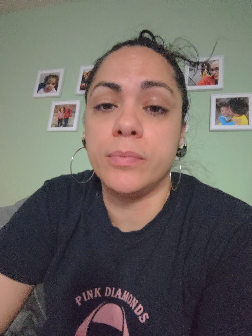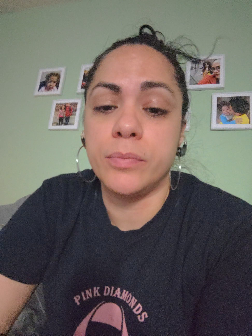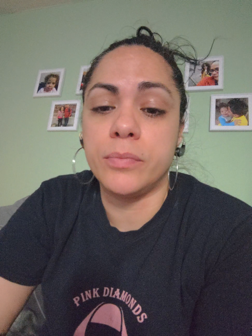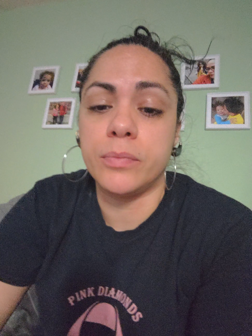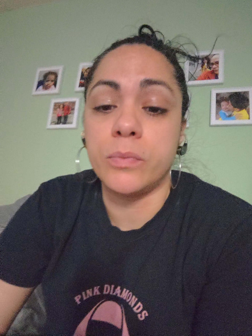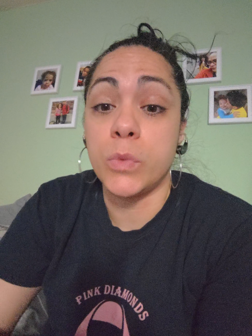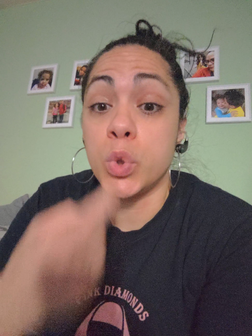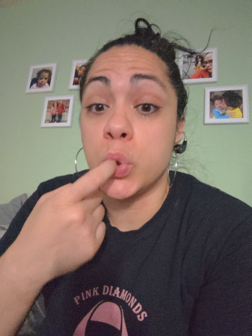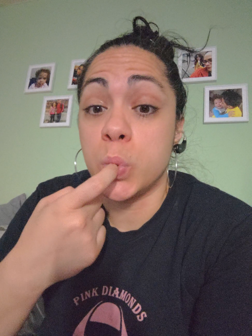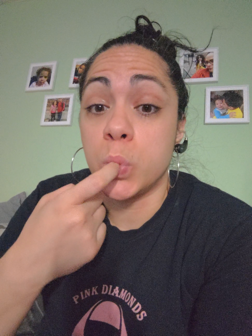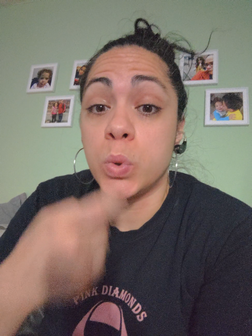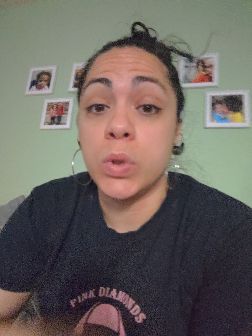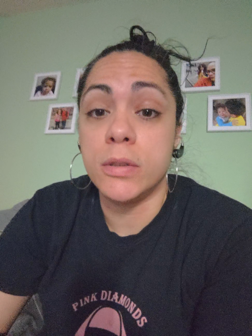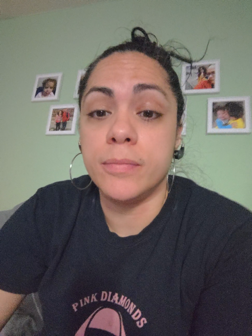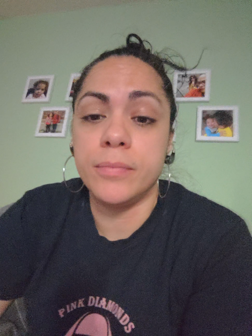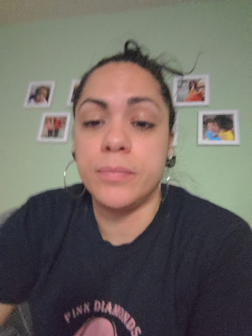tooth